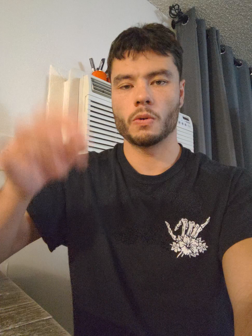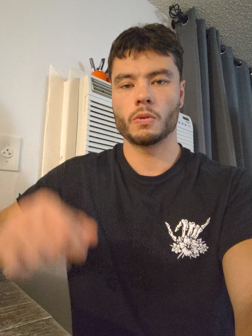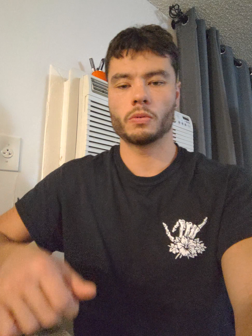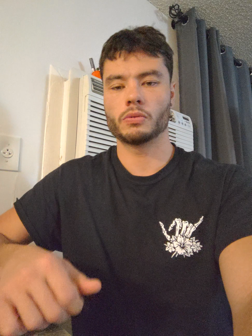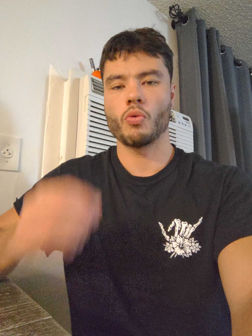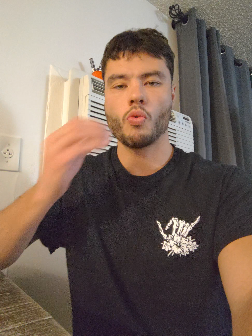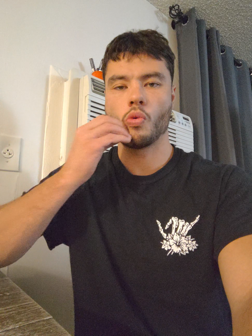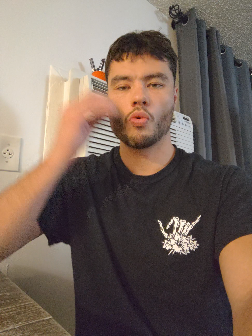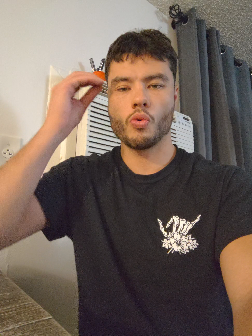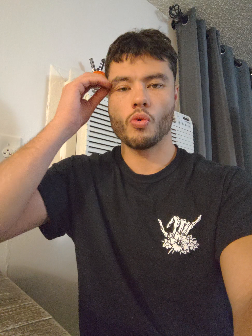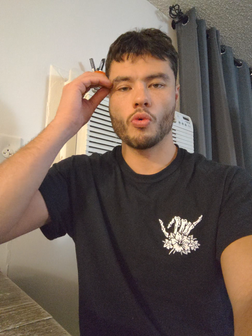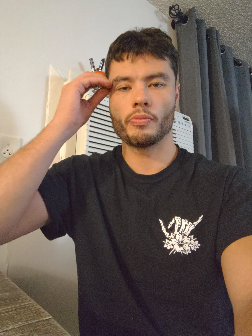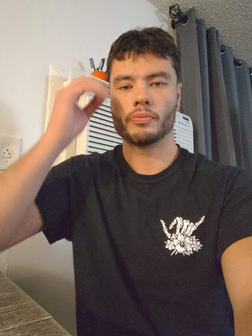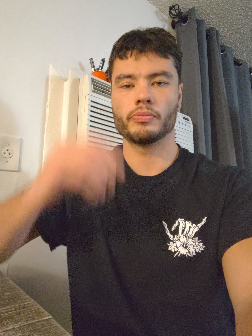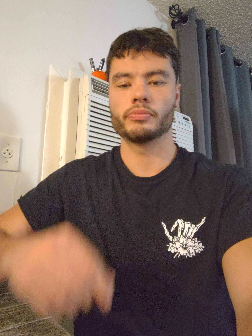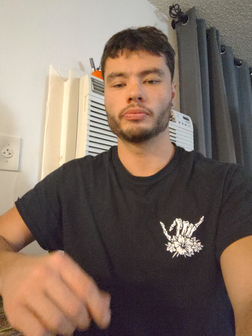home